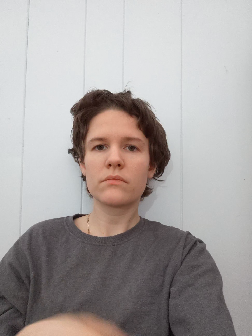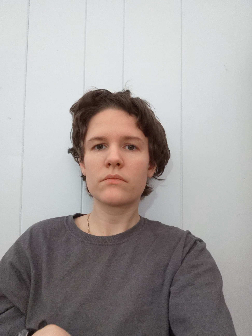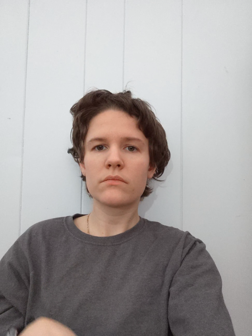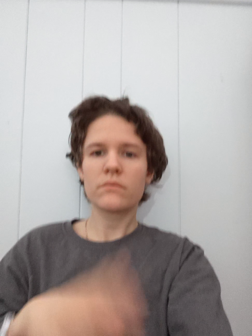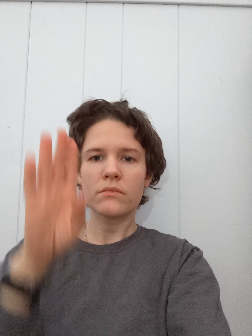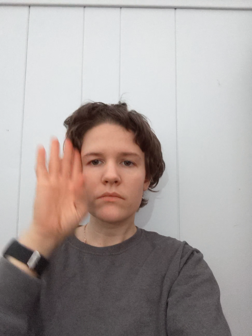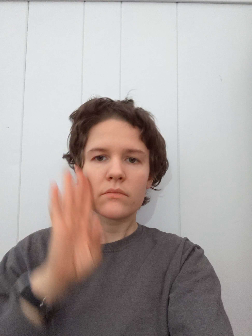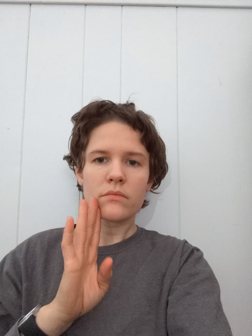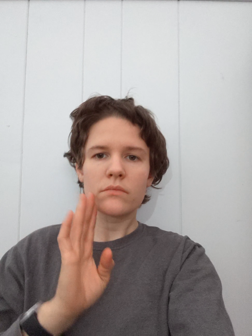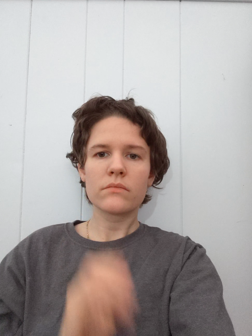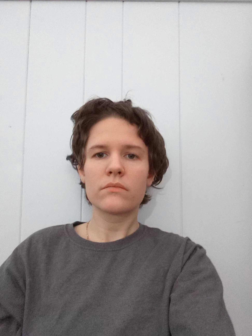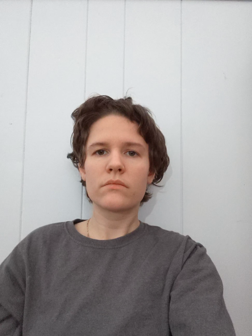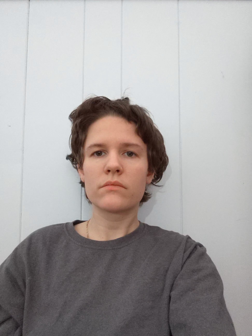brown